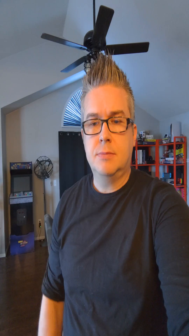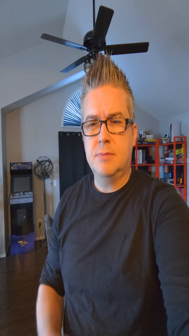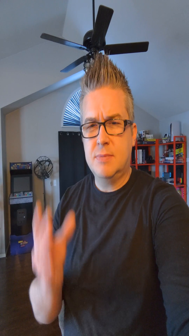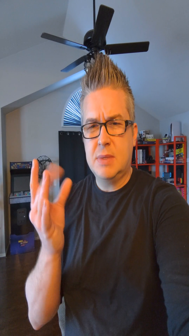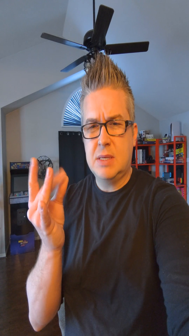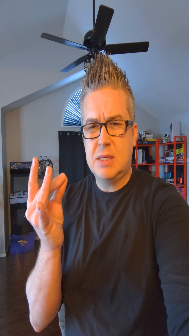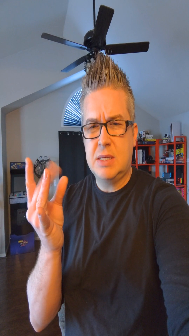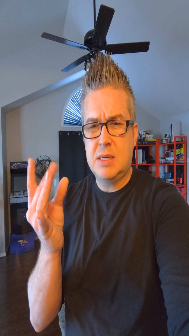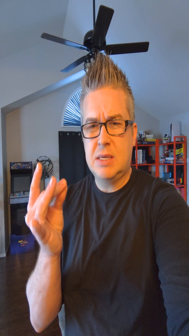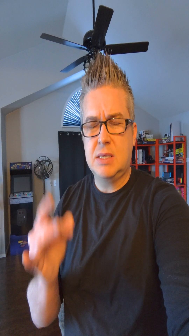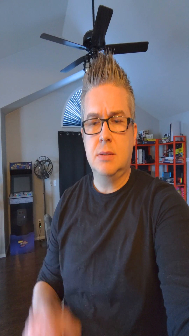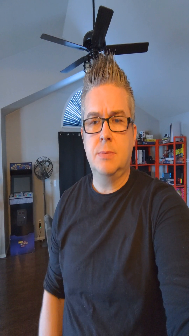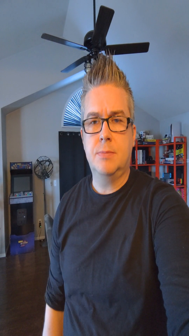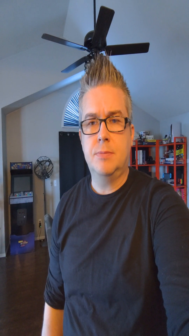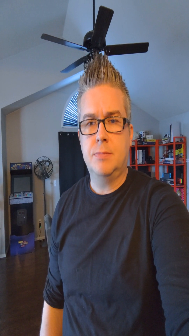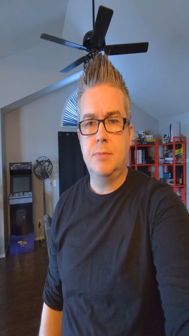sticky